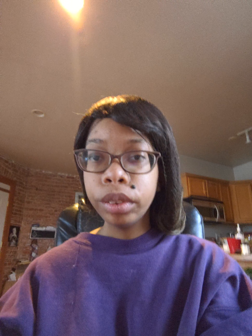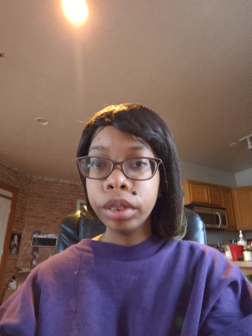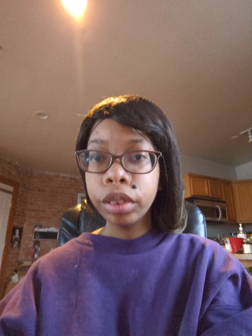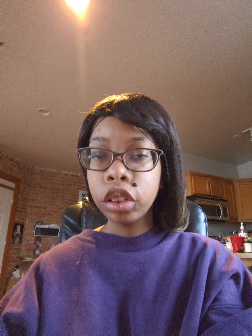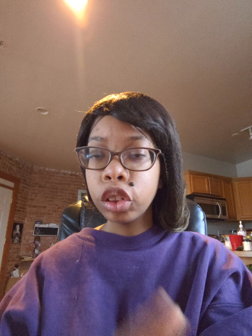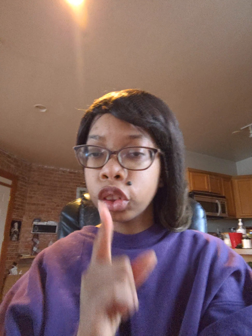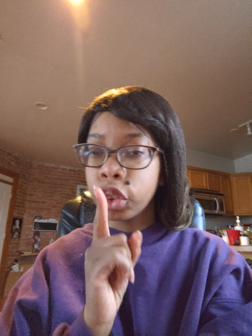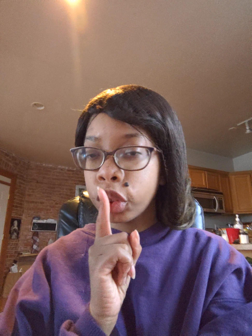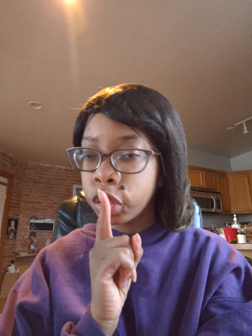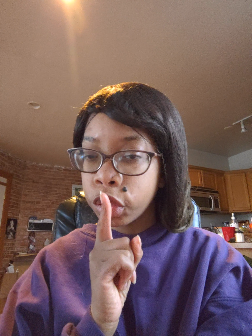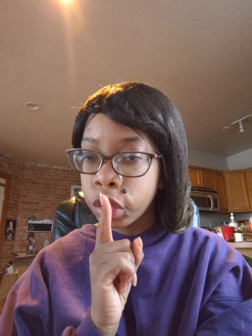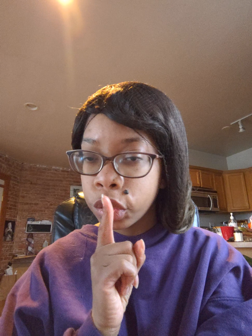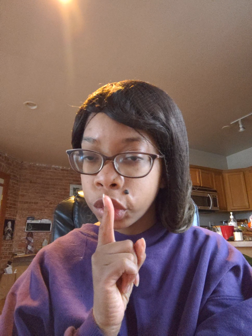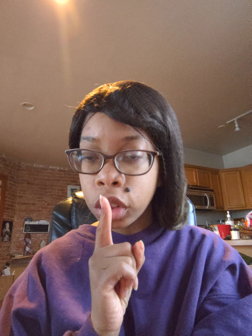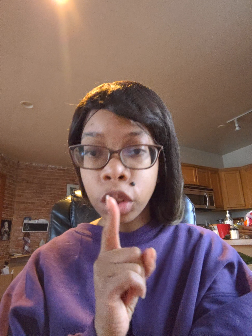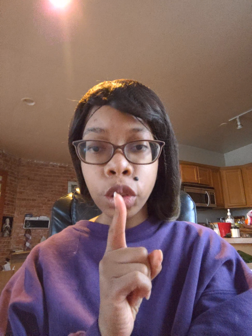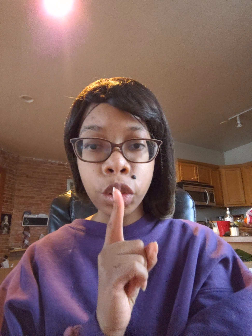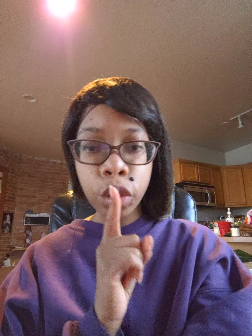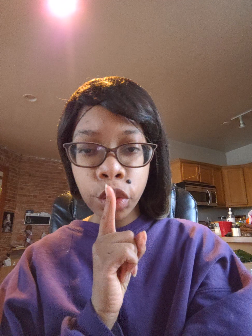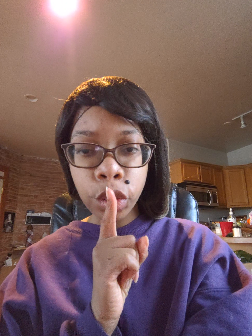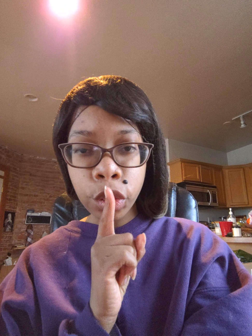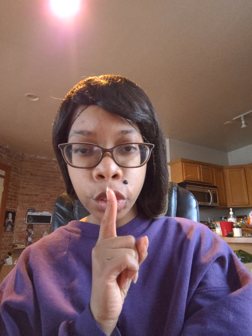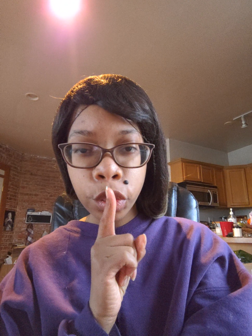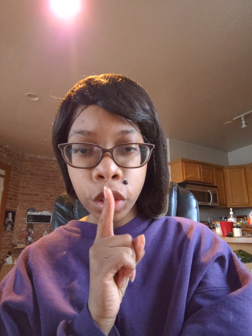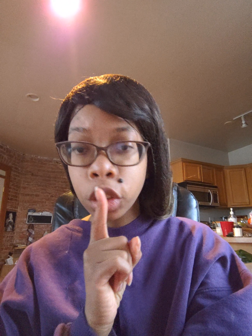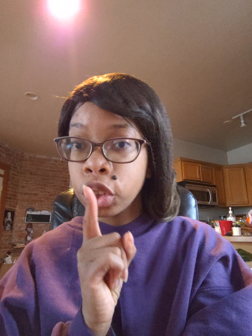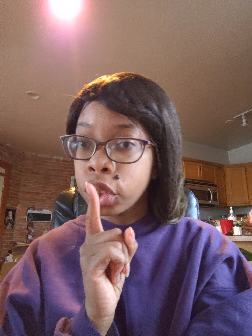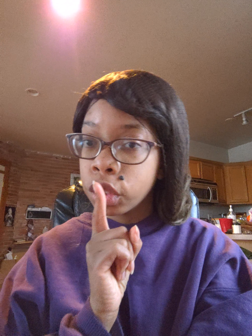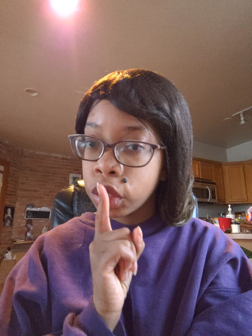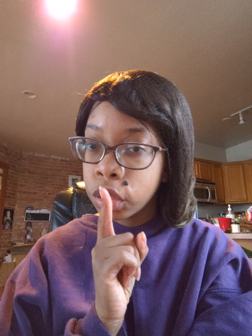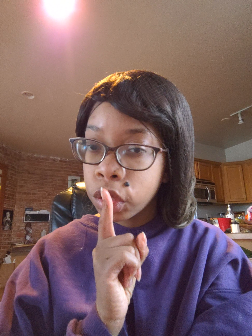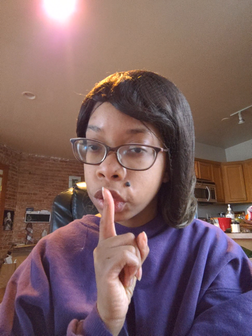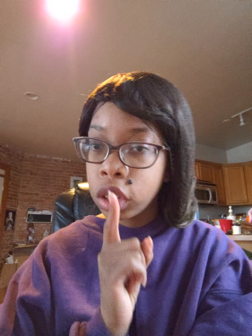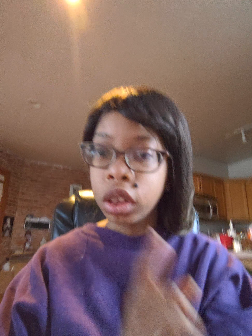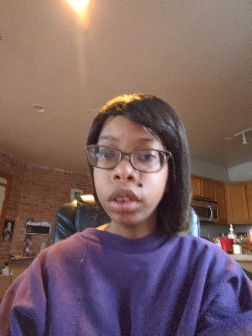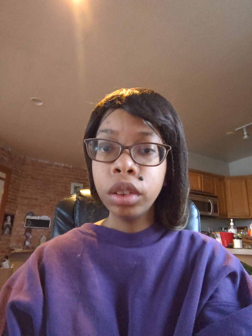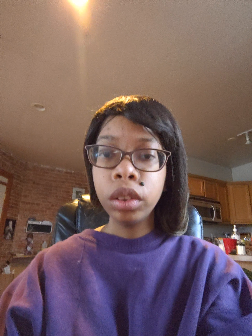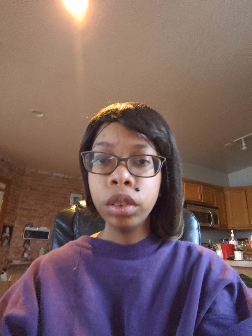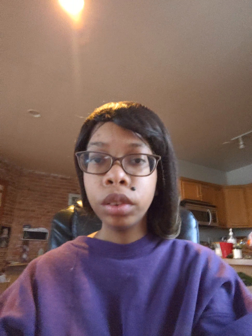shhh